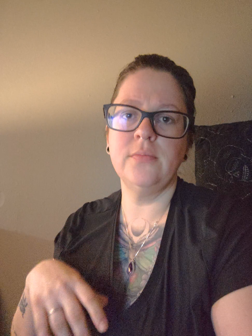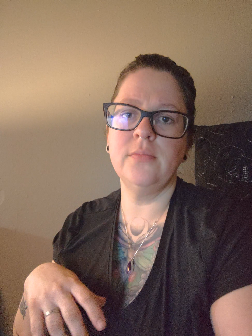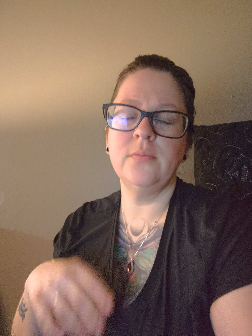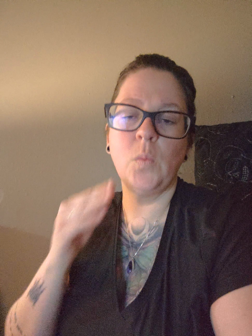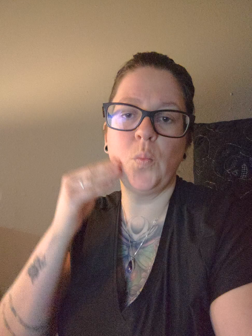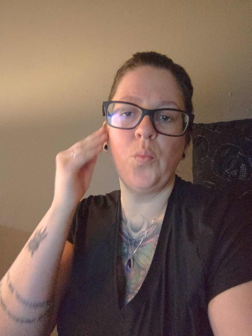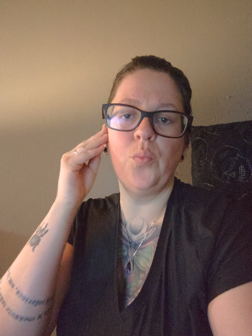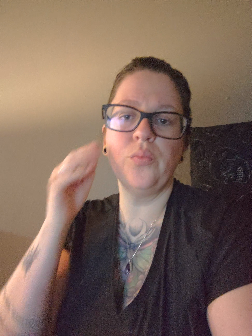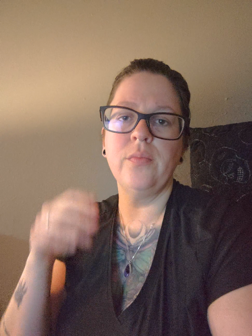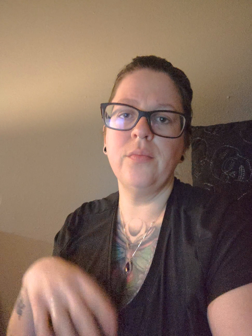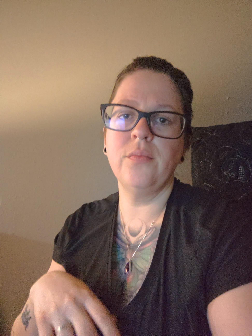home